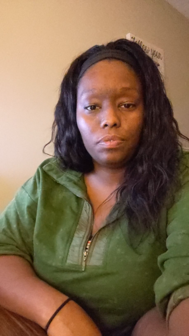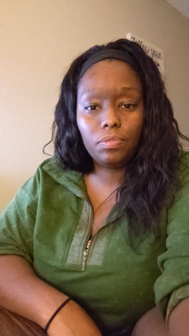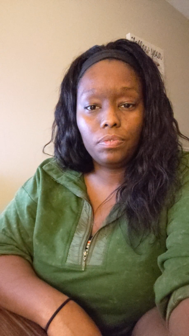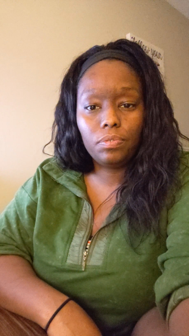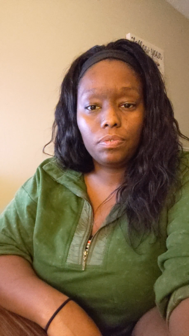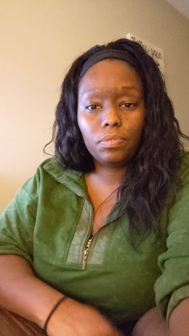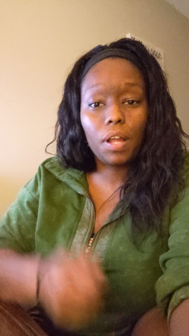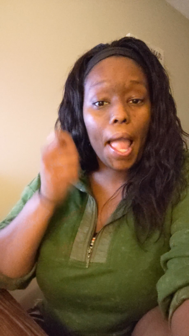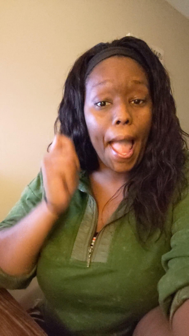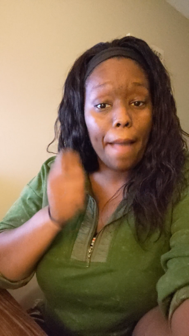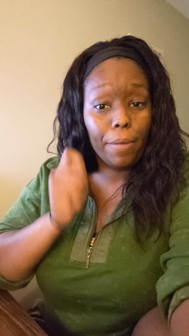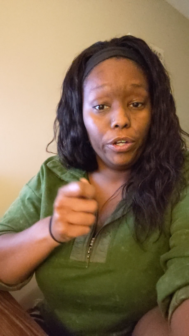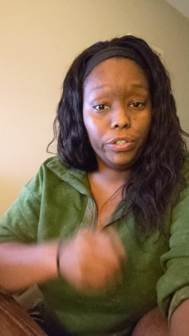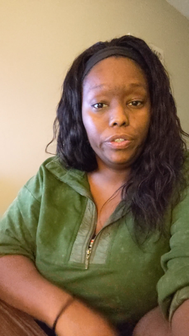hammer